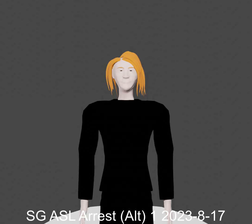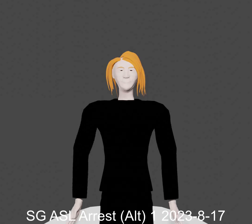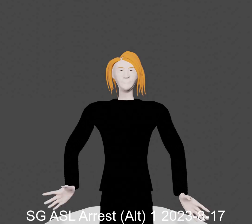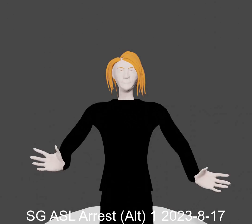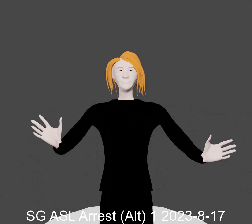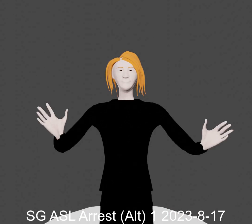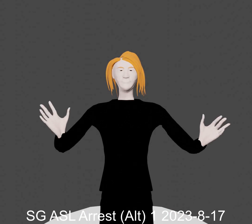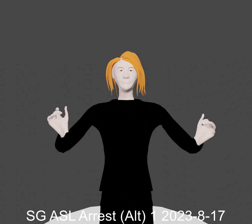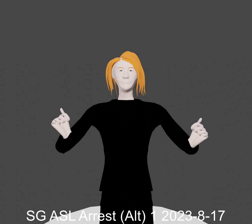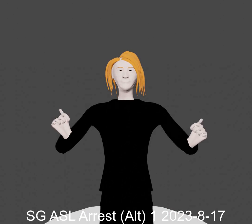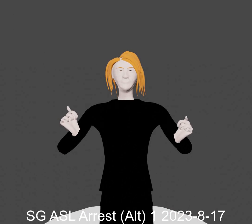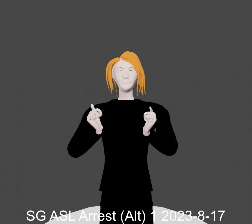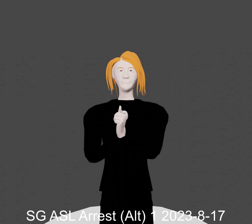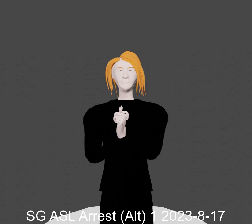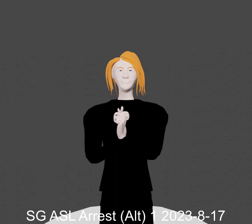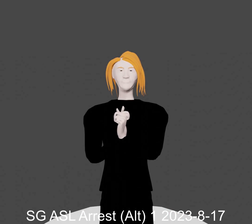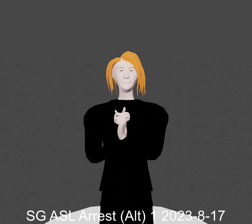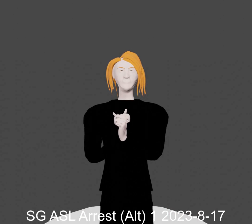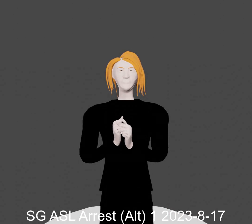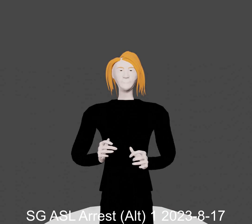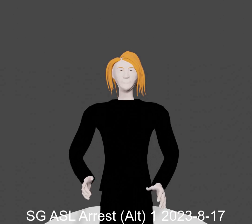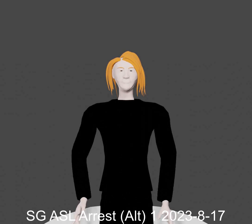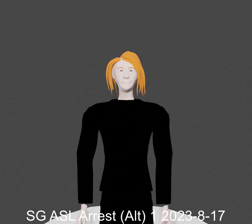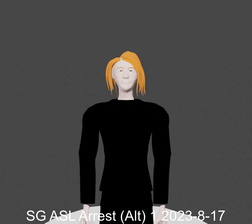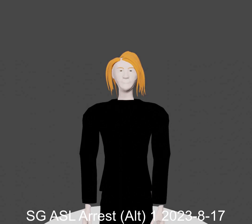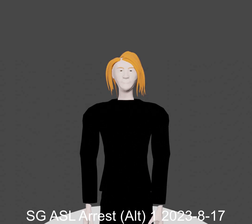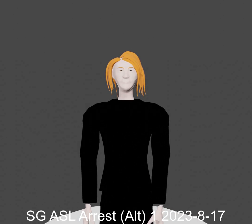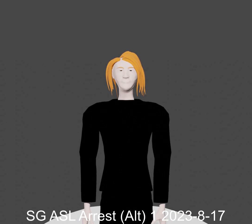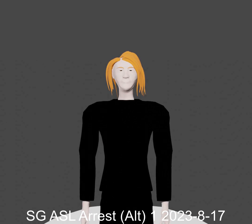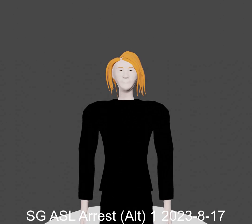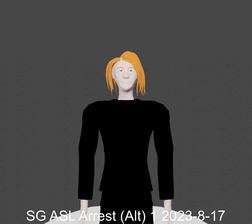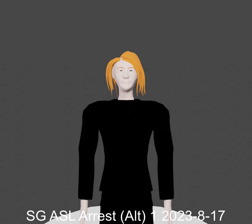Arrest